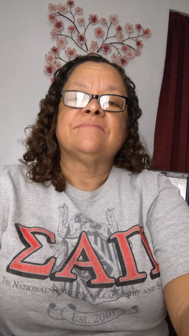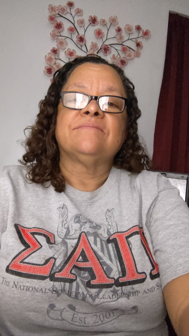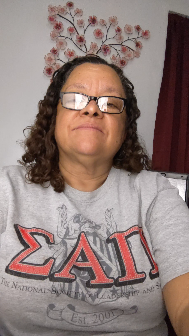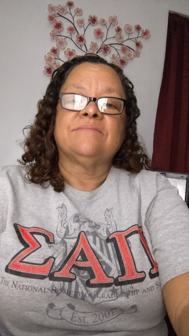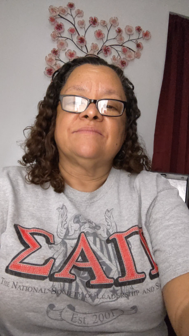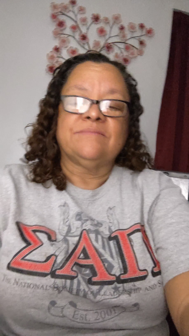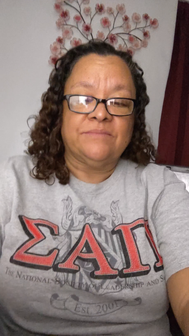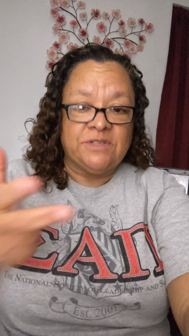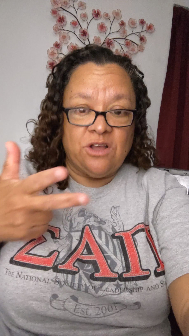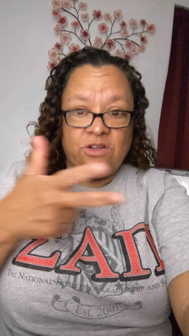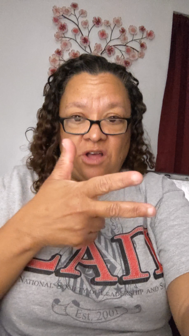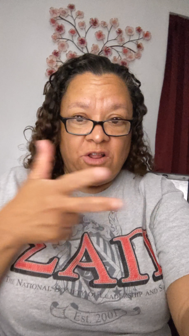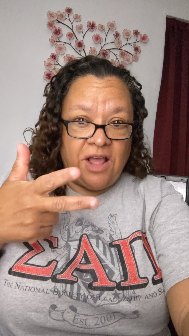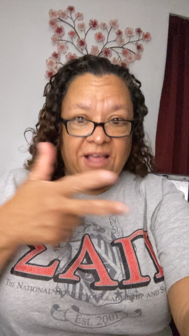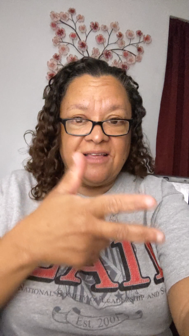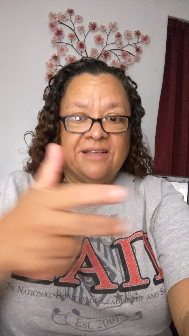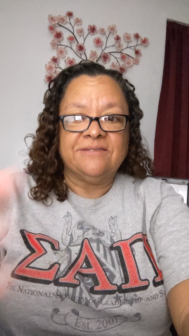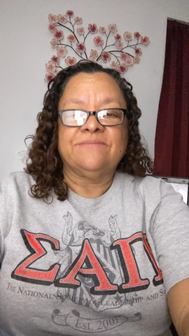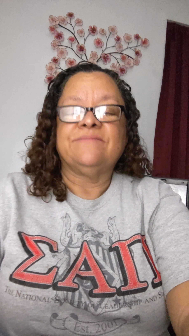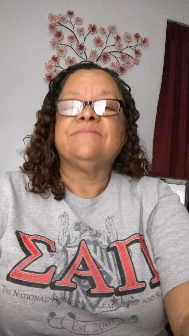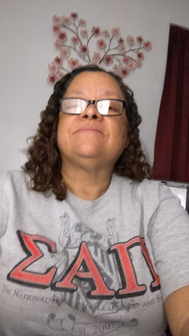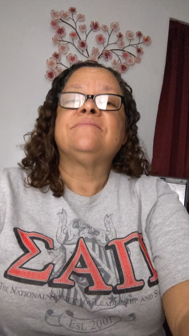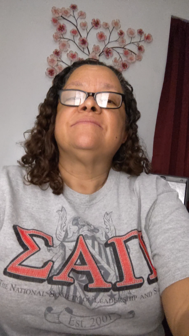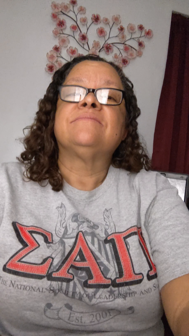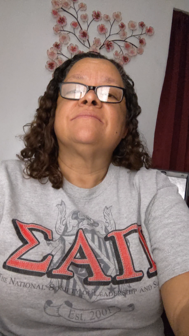garage